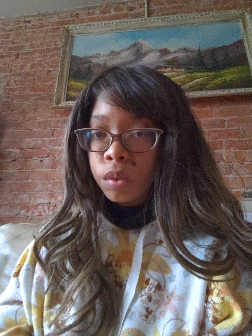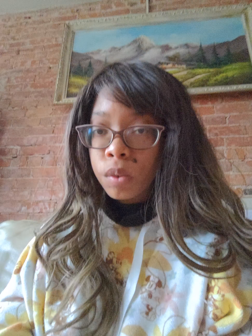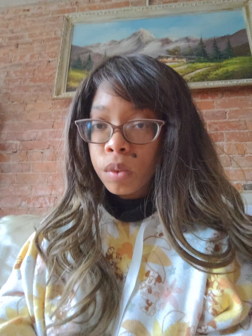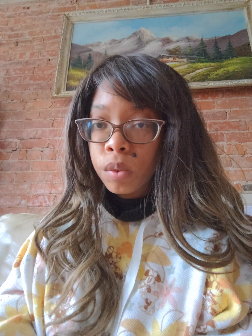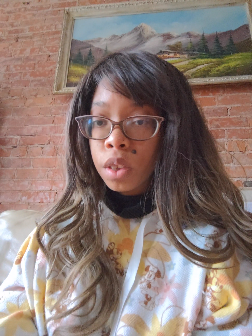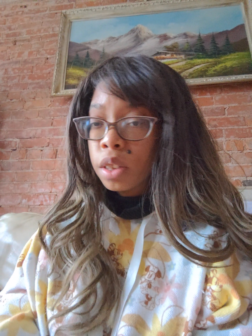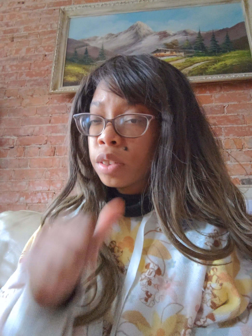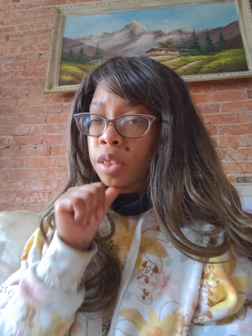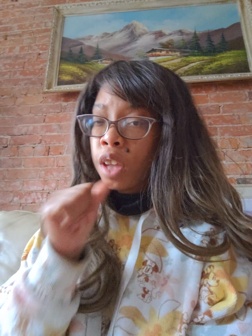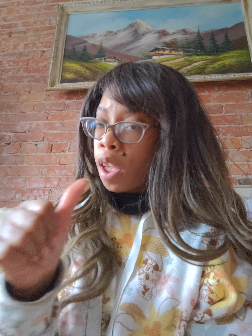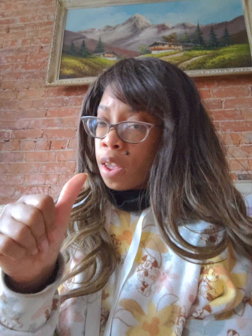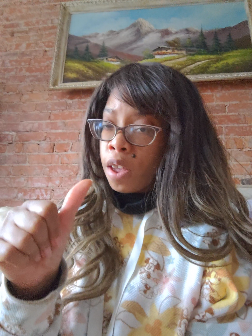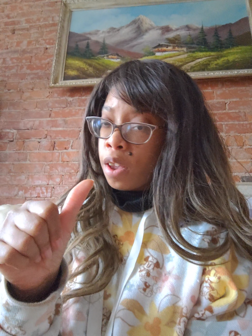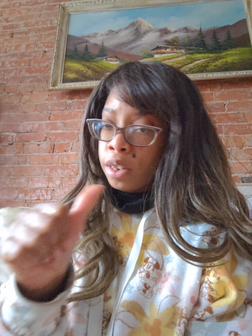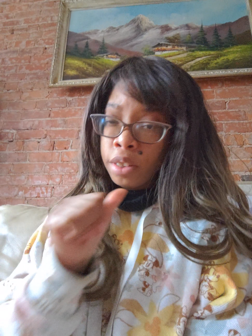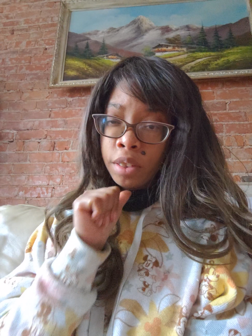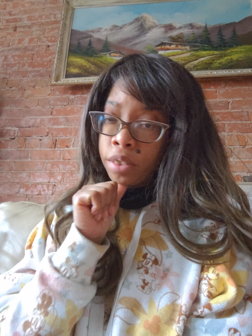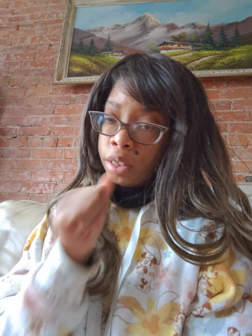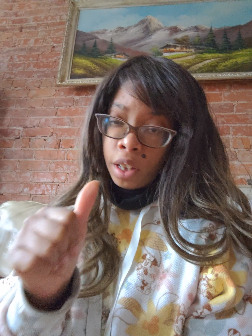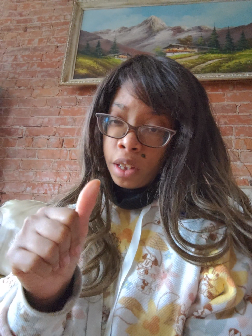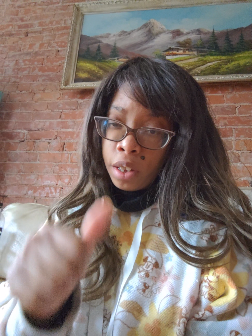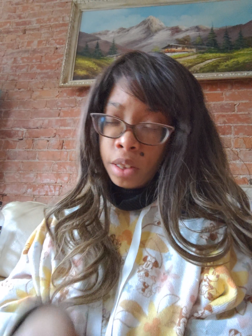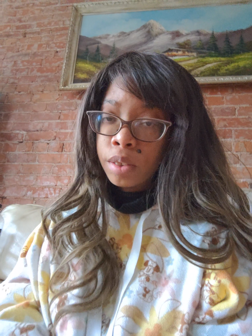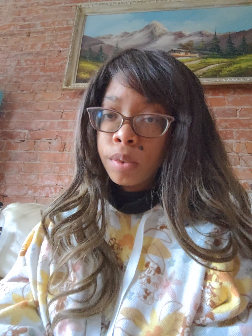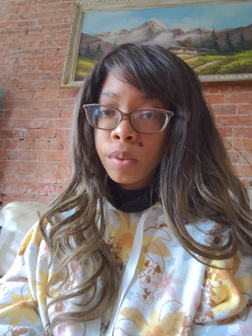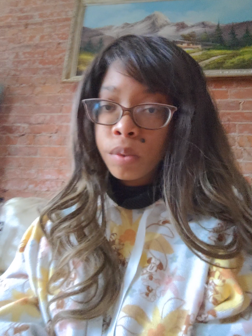not